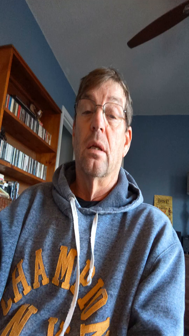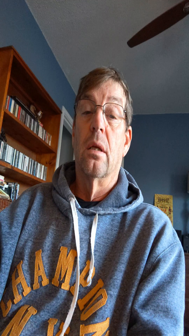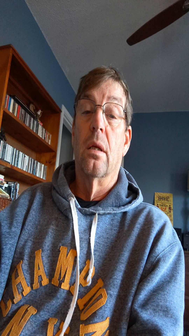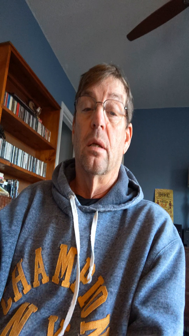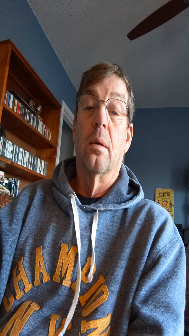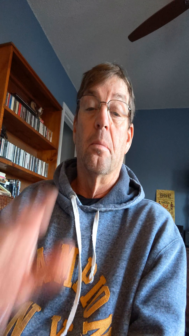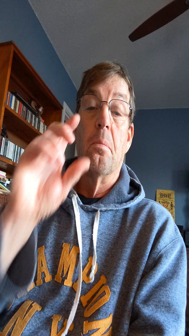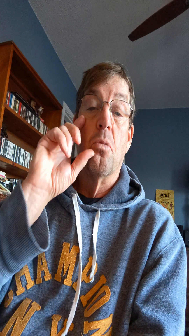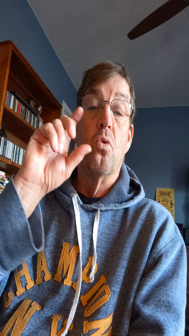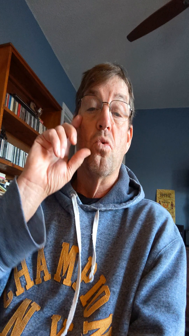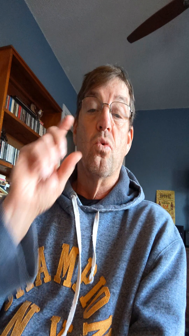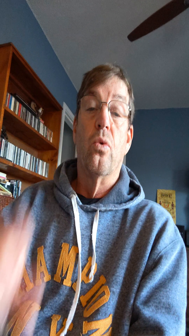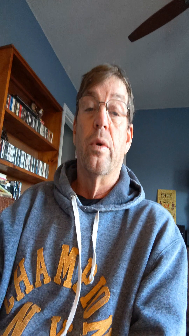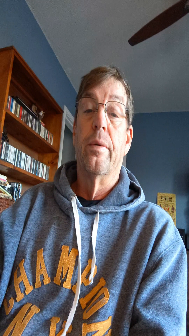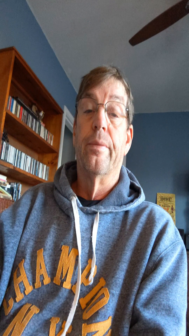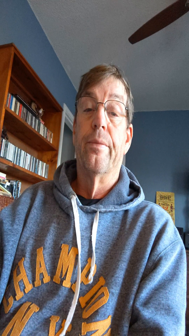moon